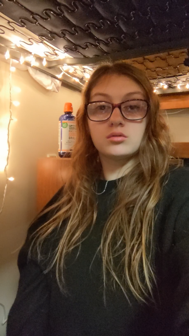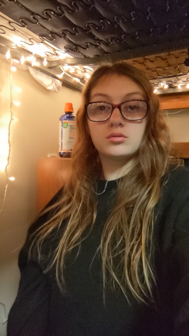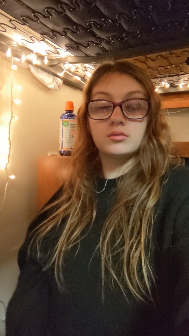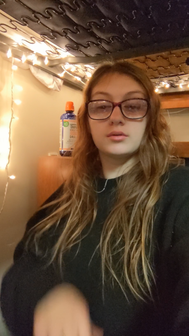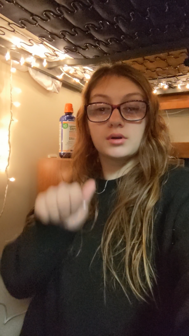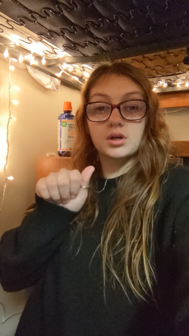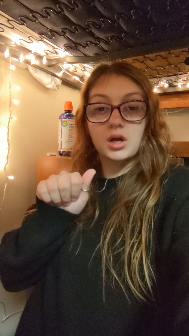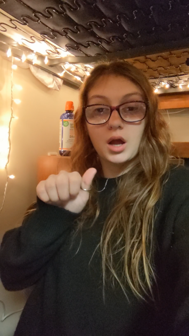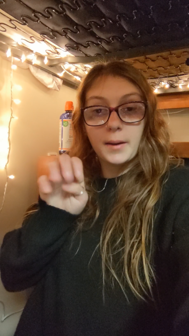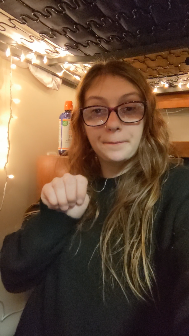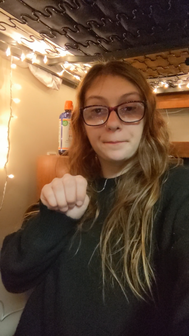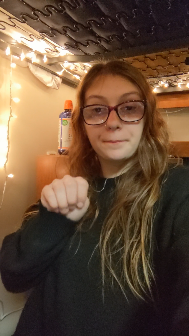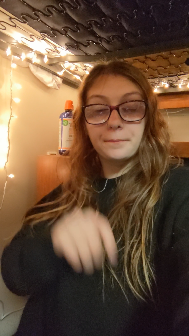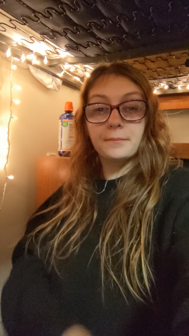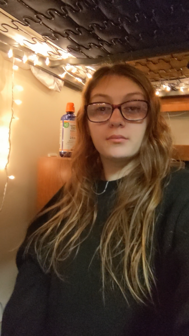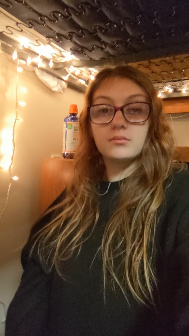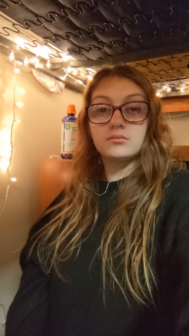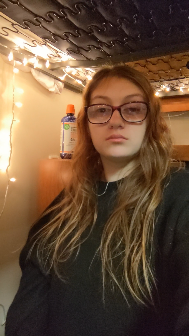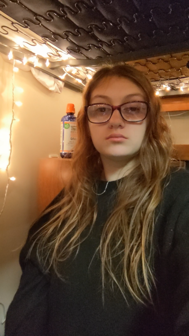am